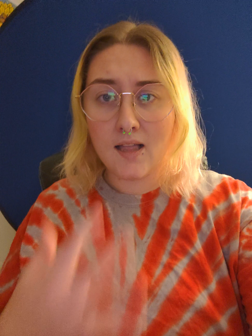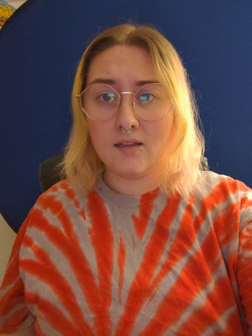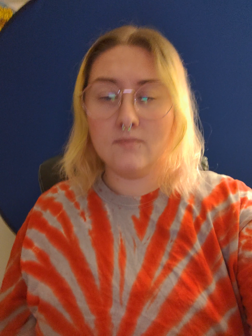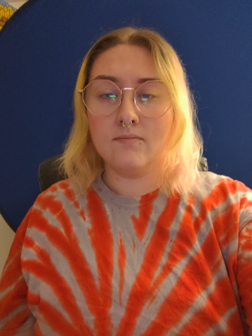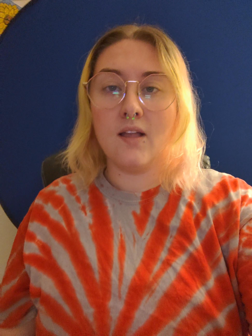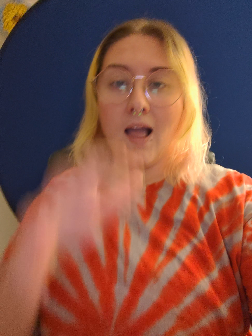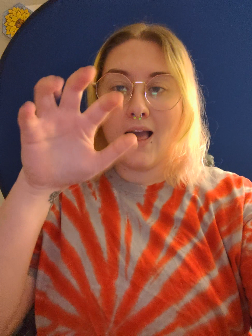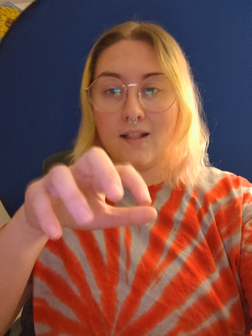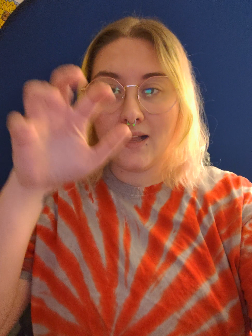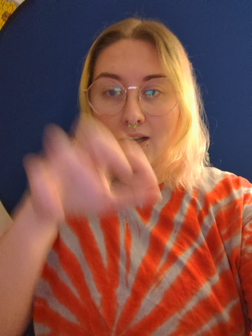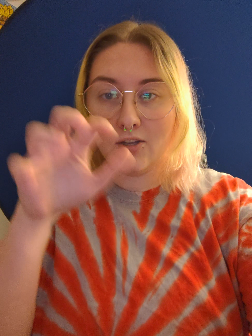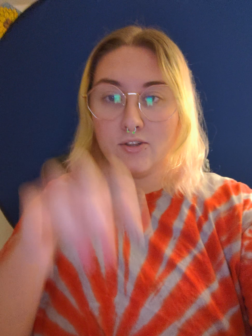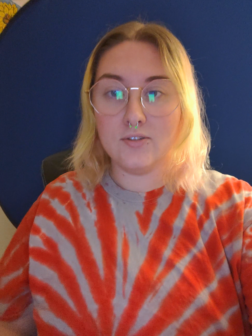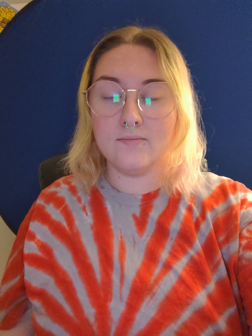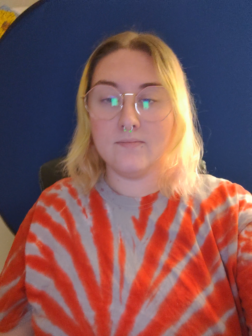alligator